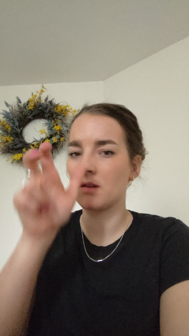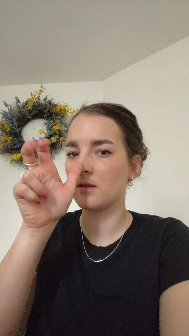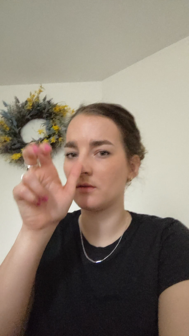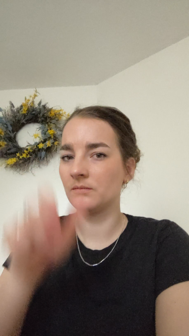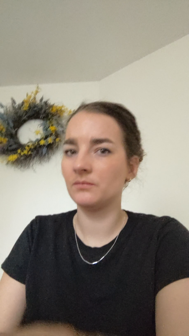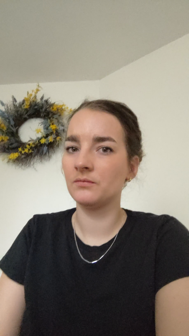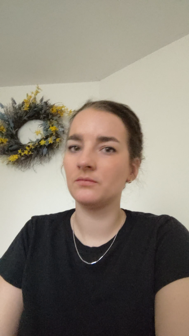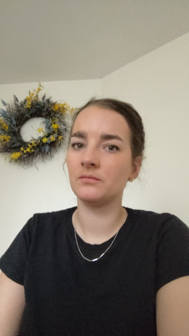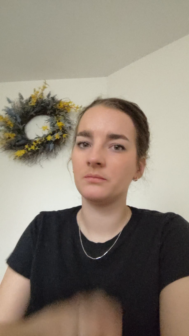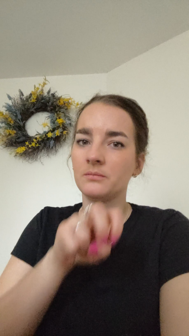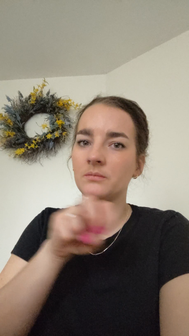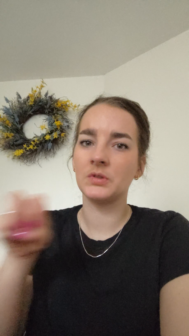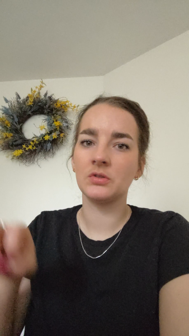bench